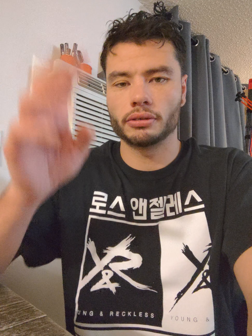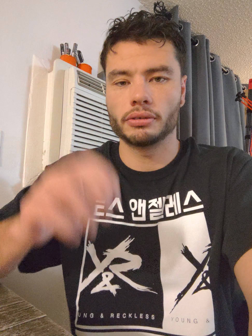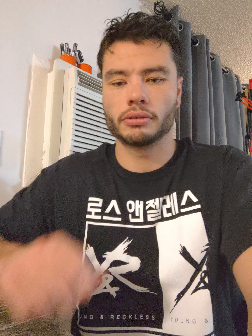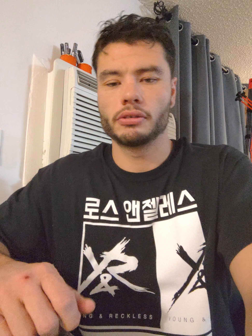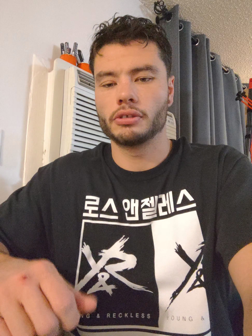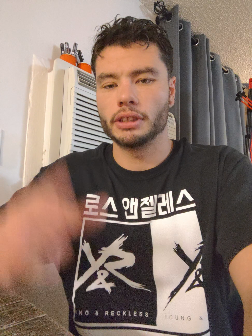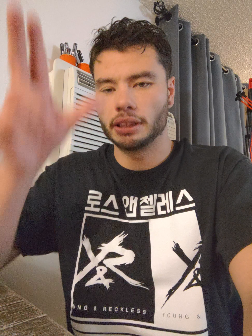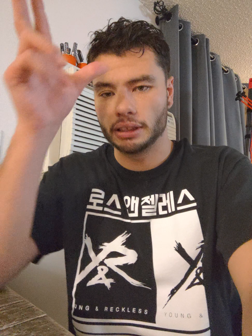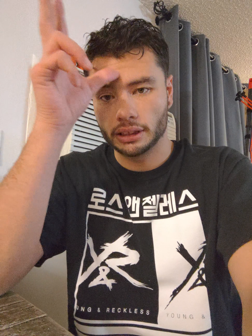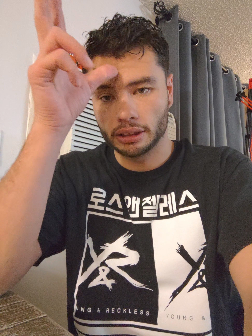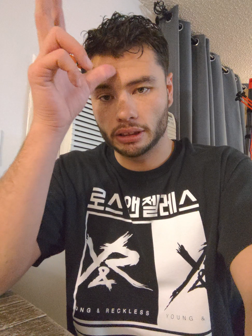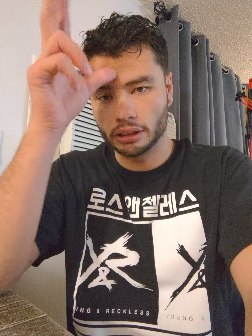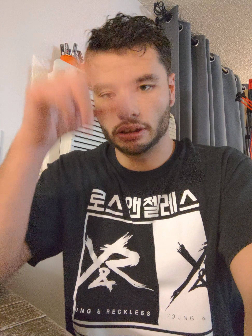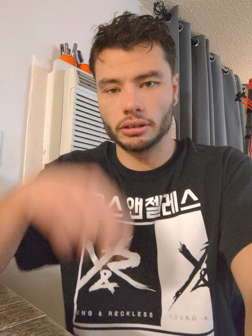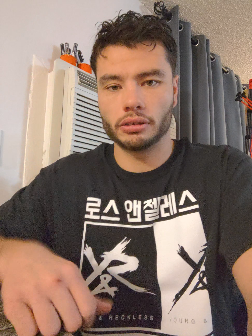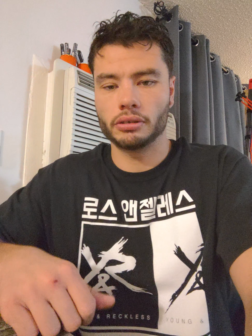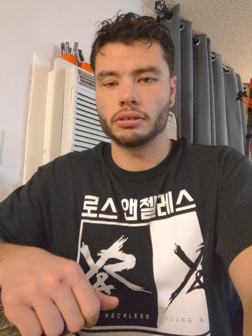hen